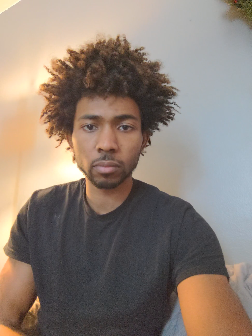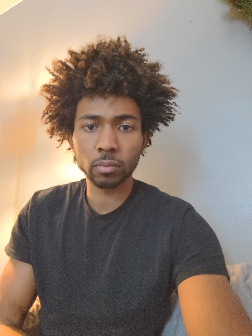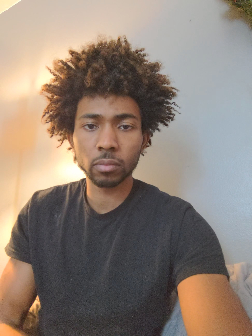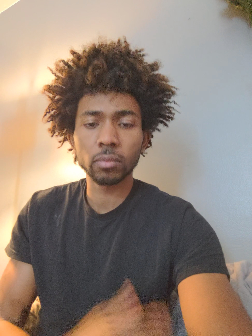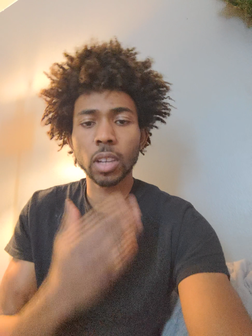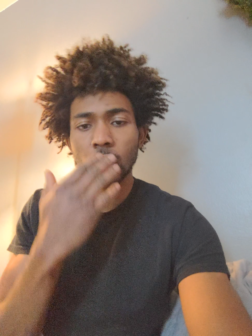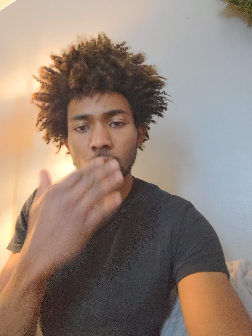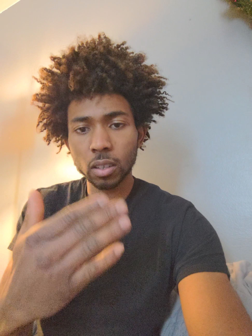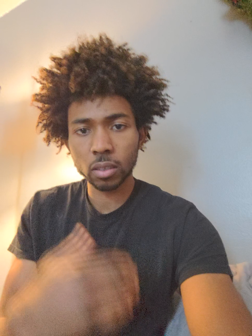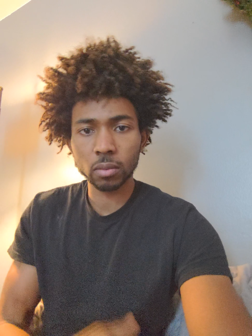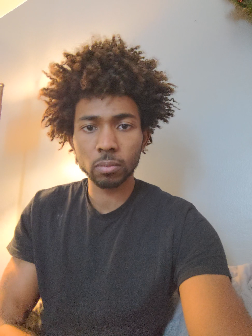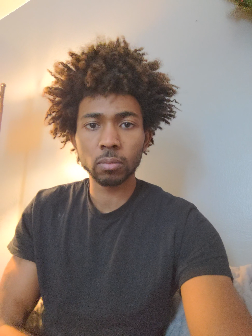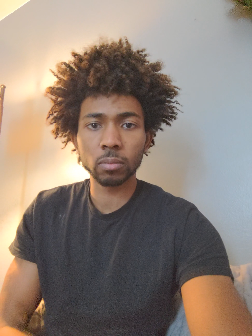thank you